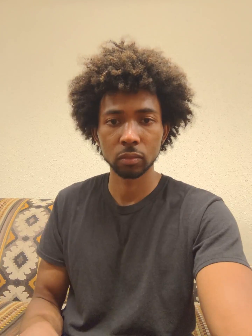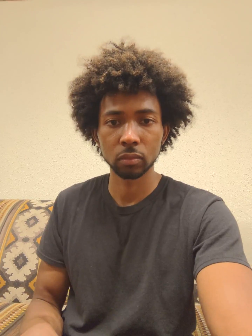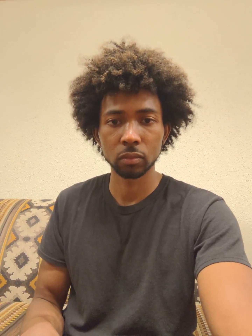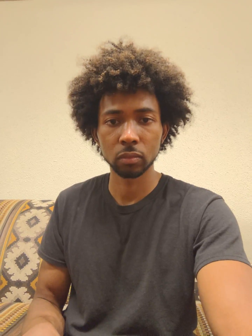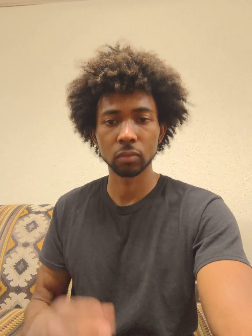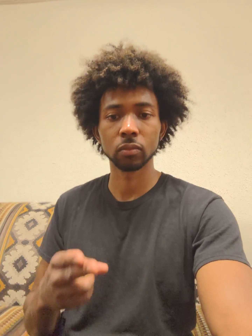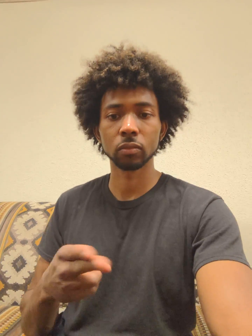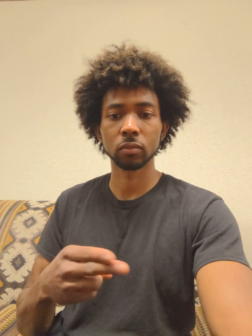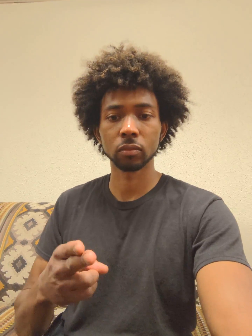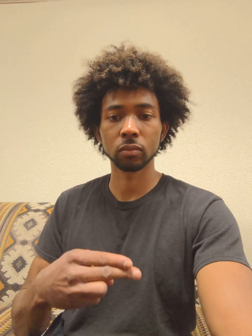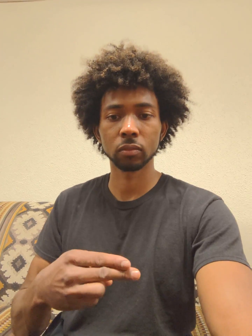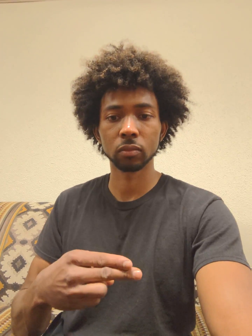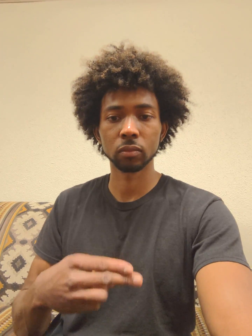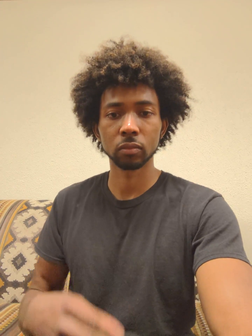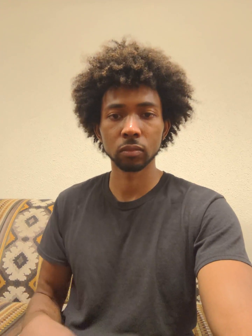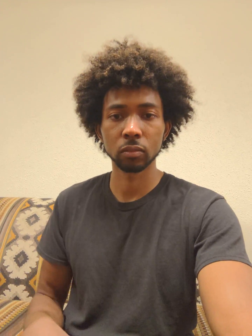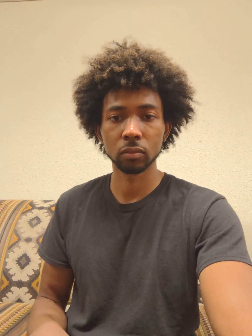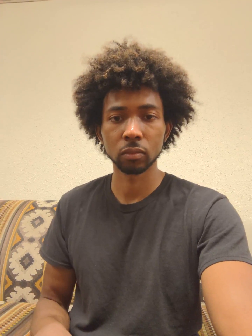belt